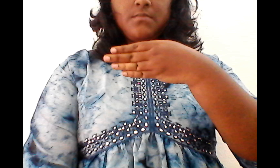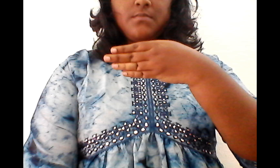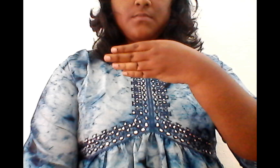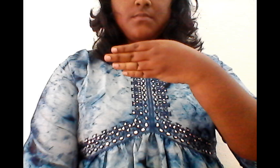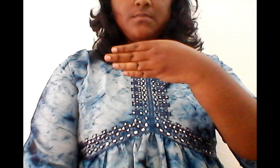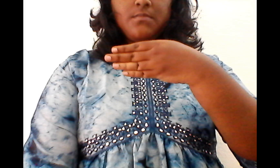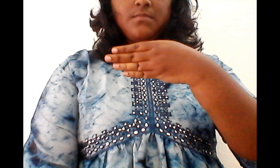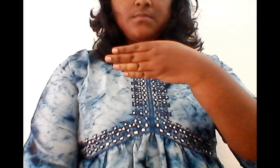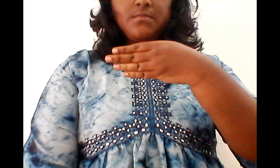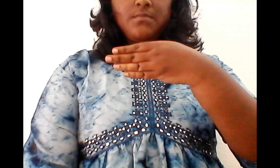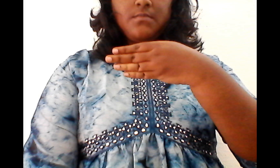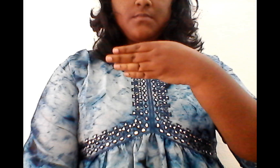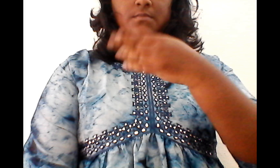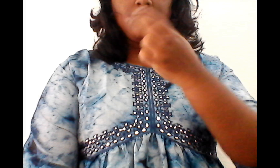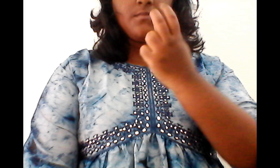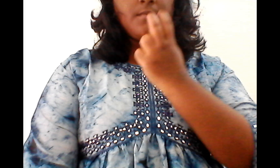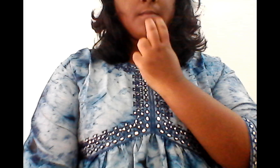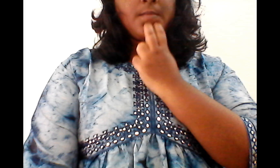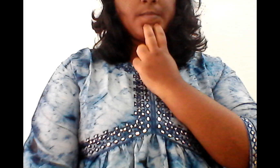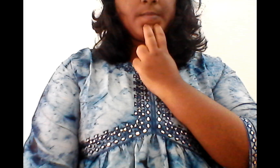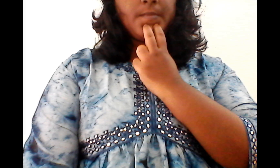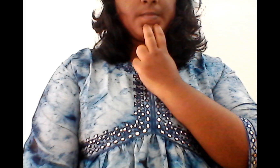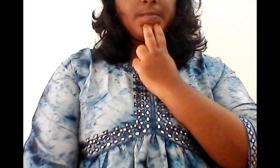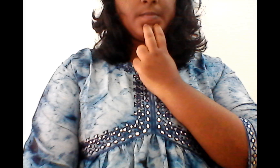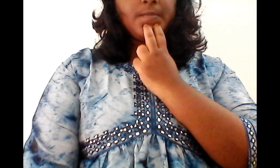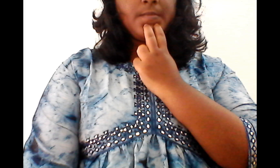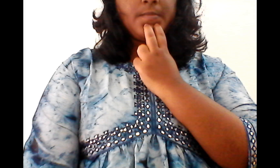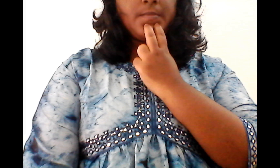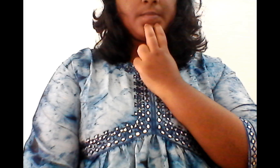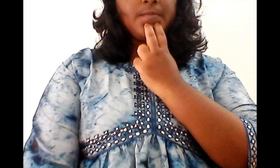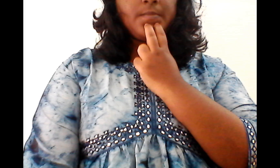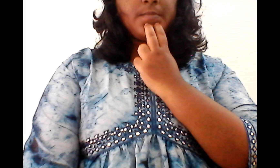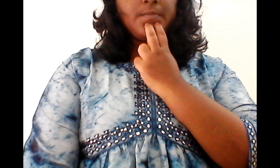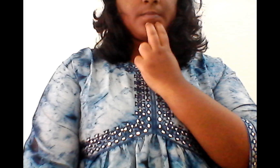അഃ